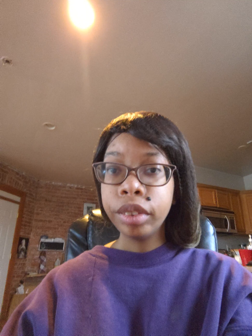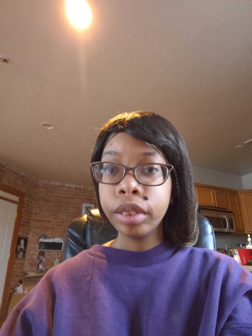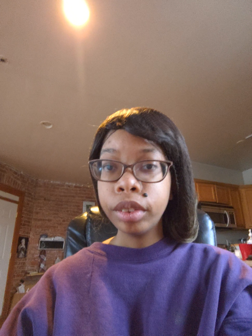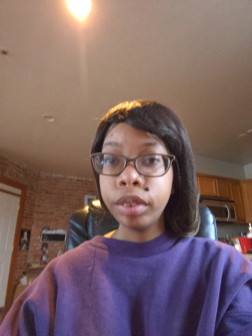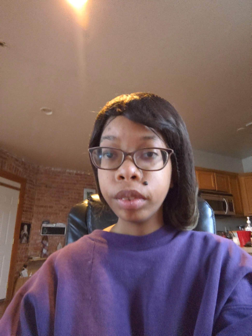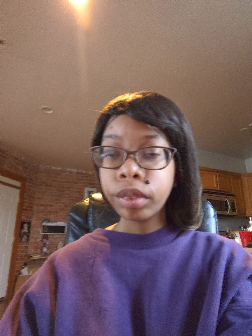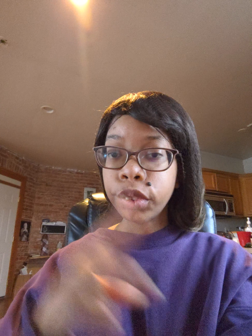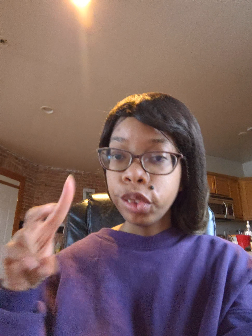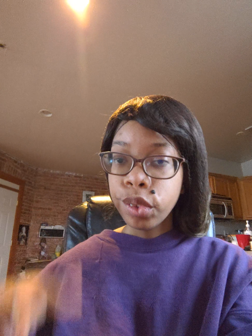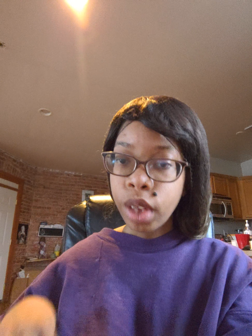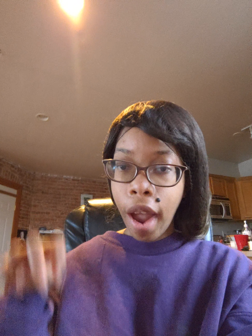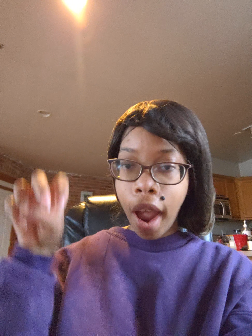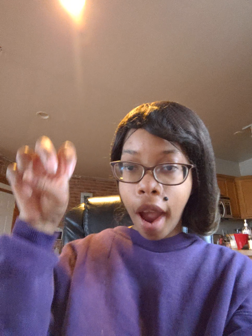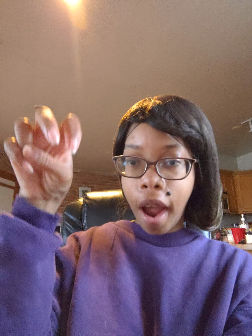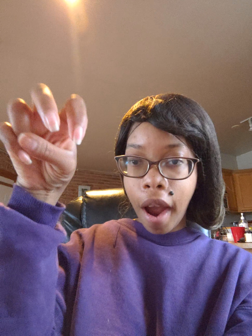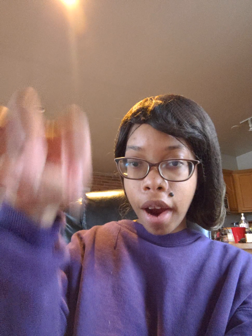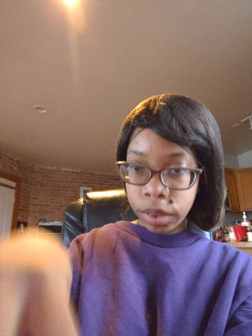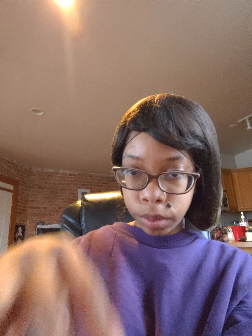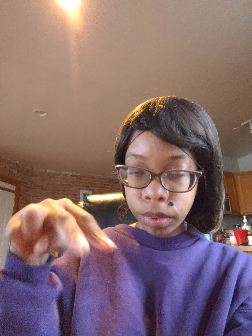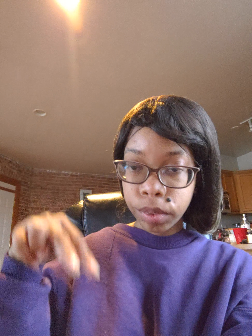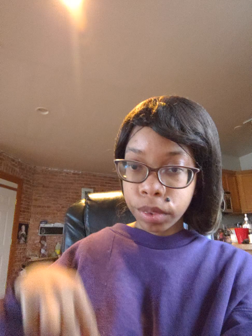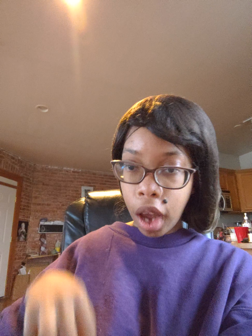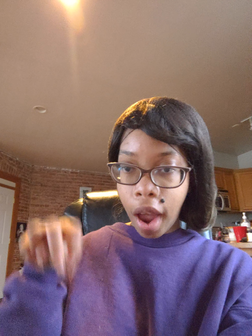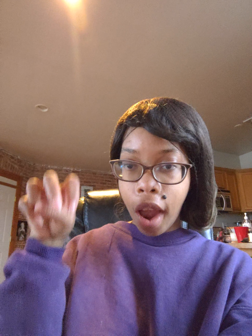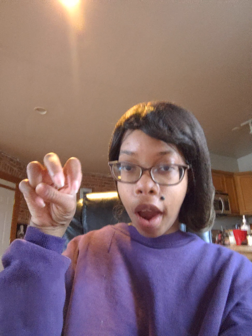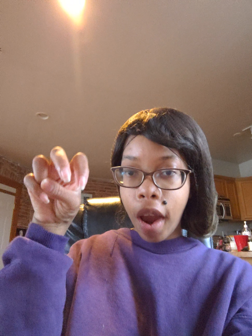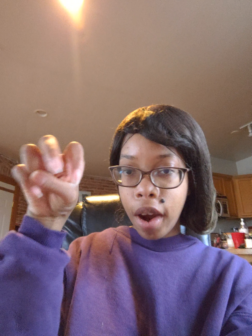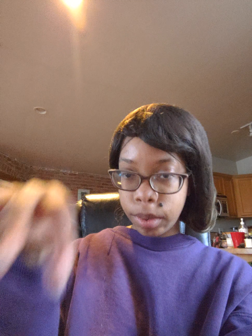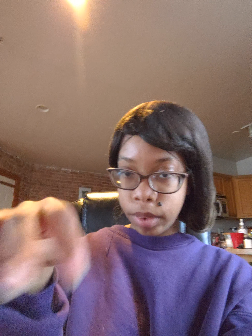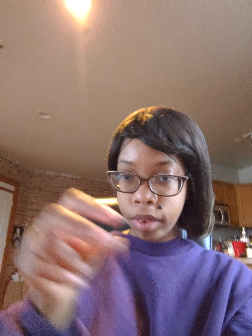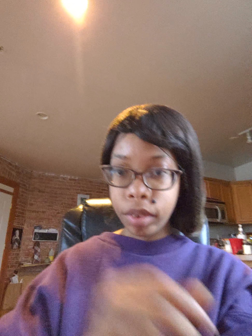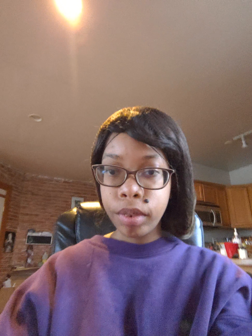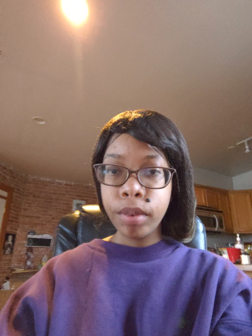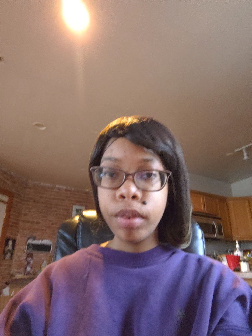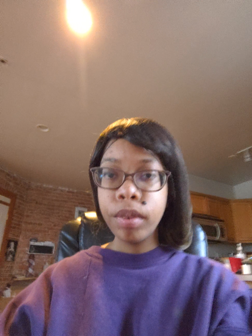jump